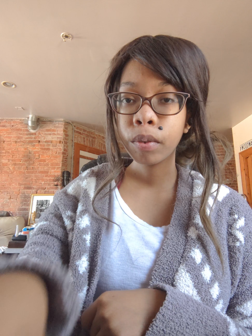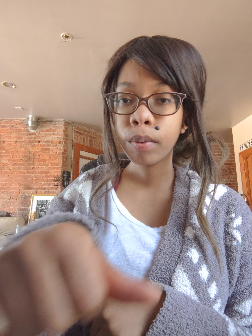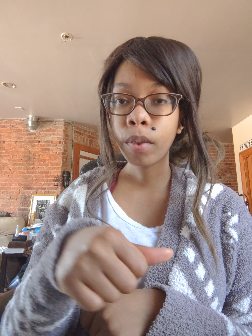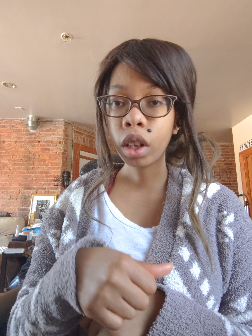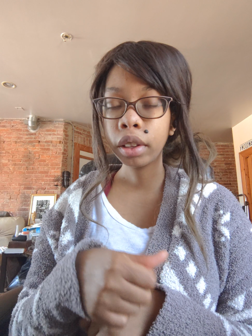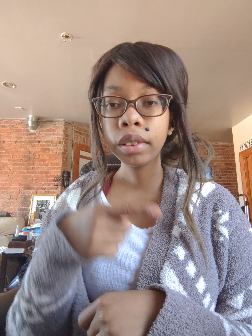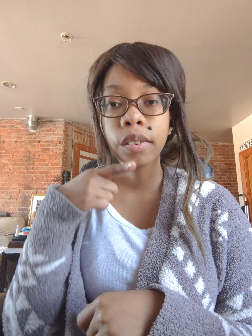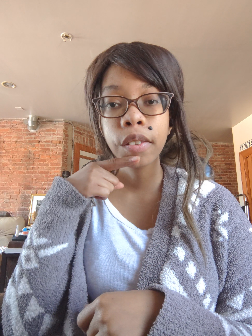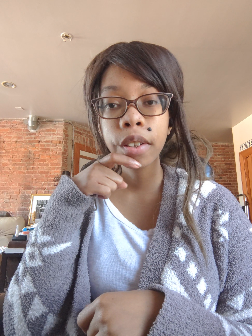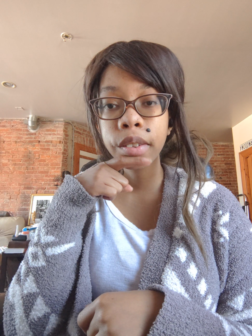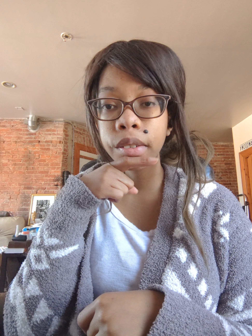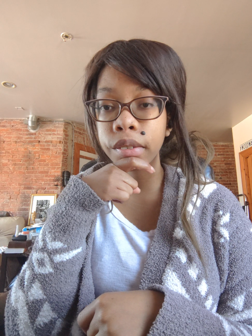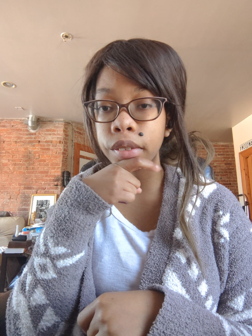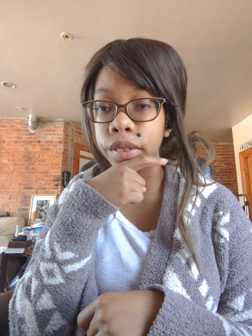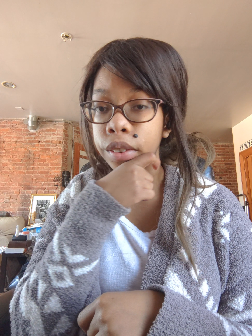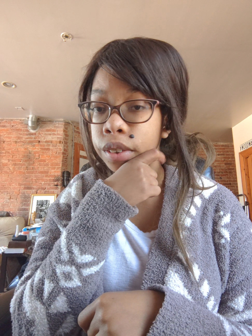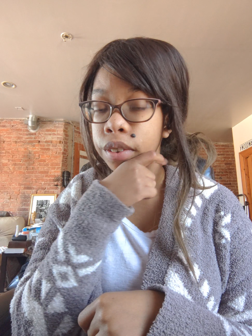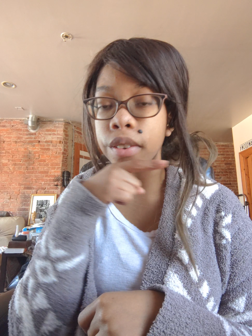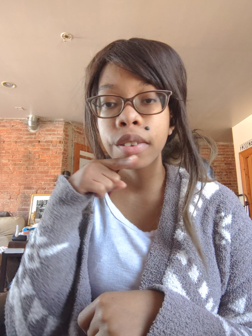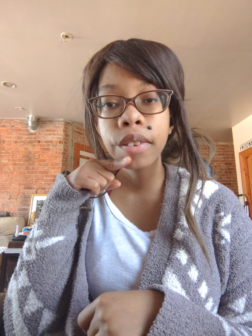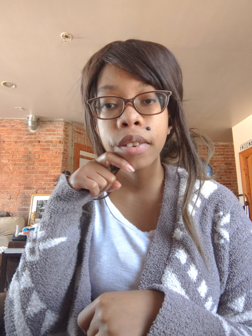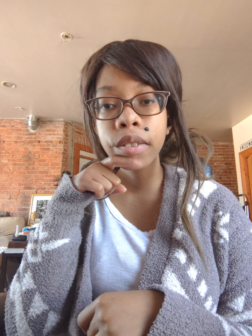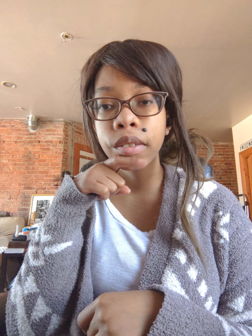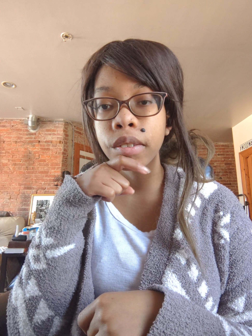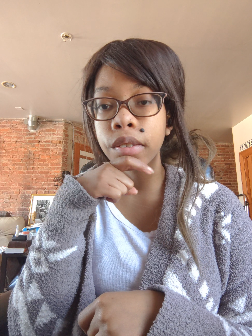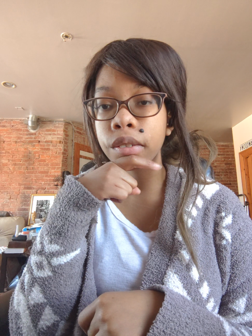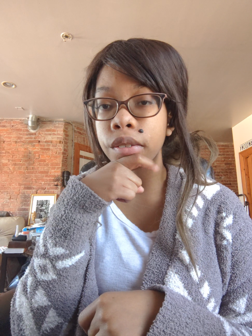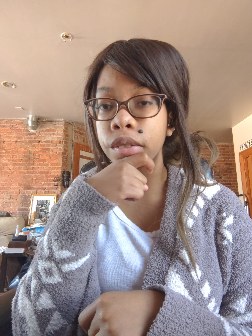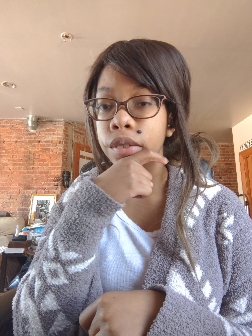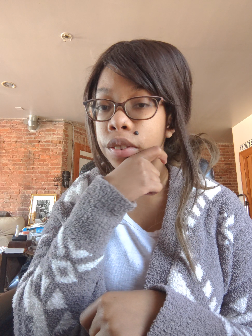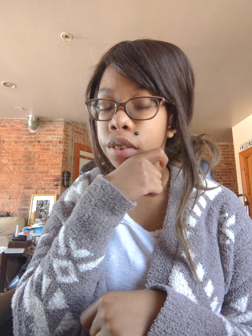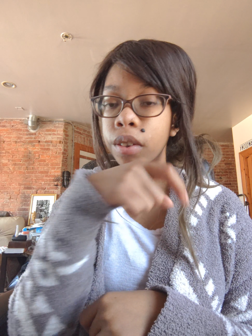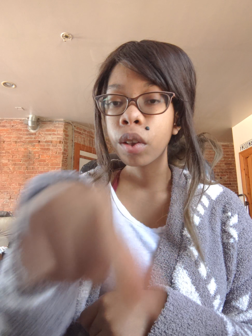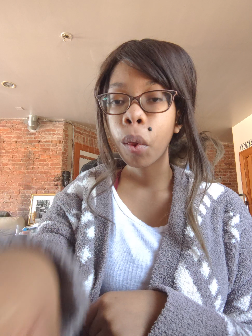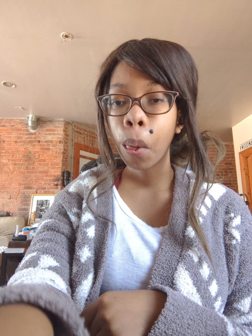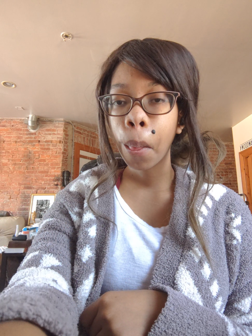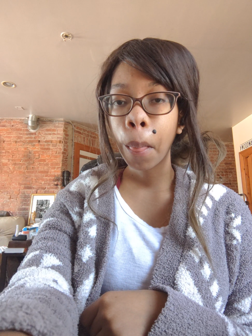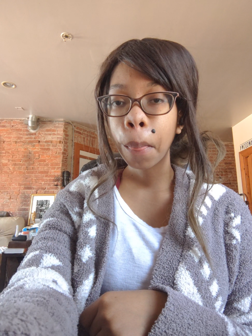cereal